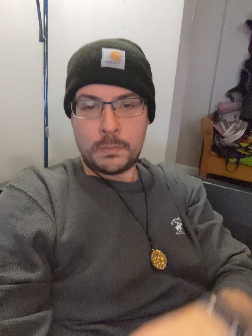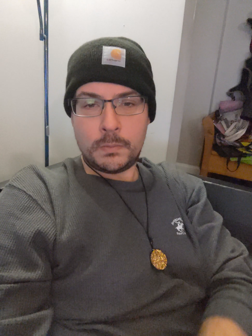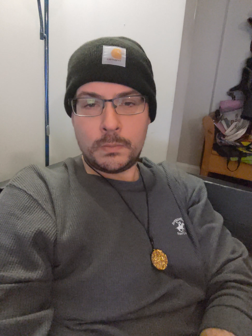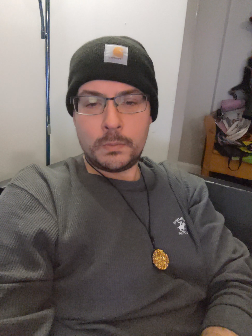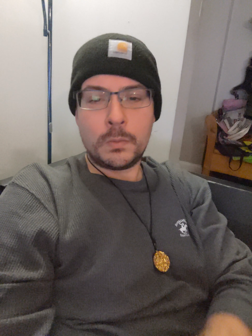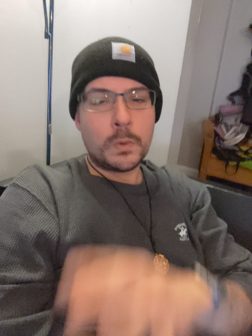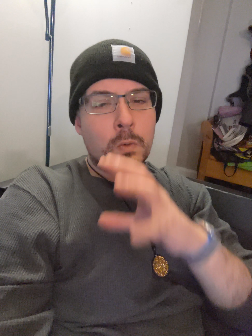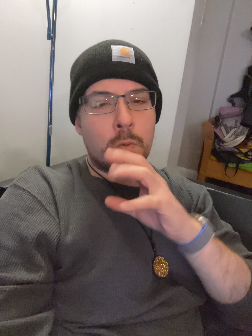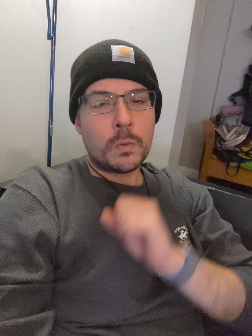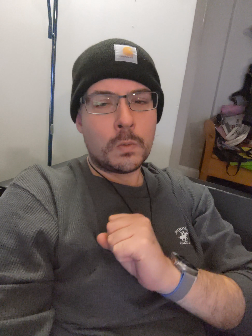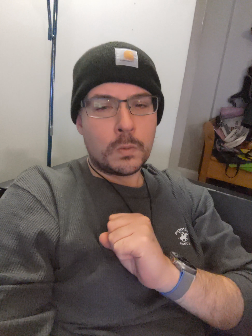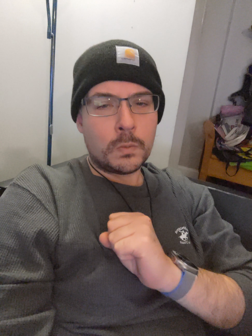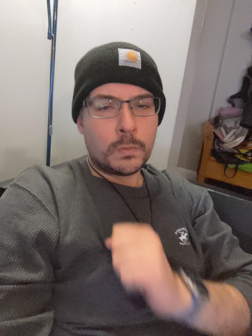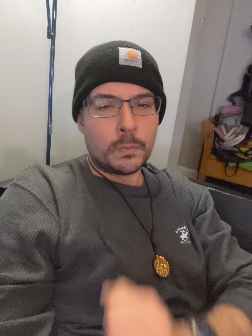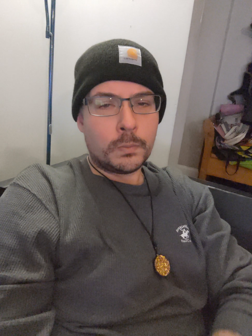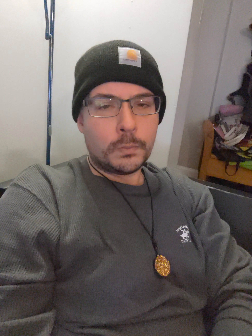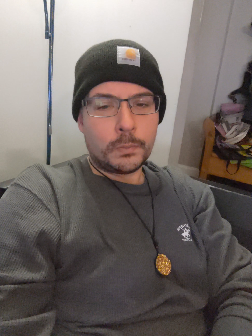old